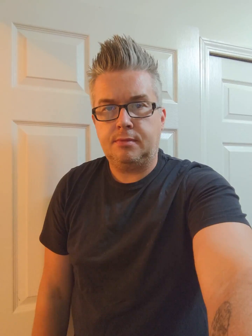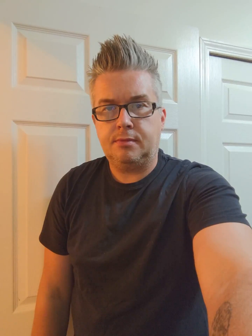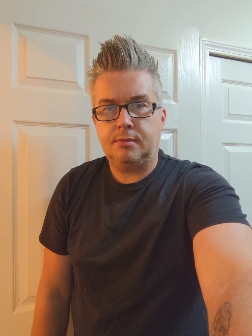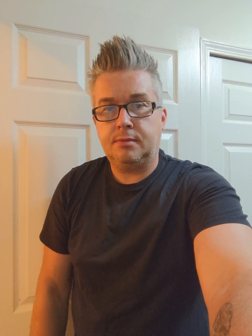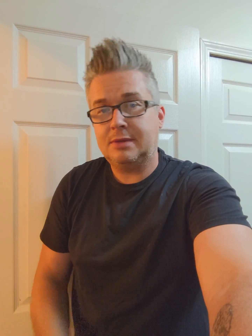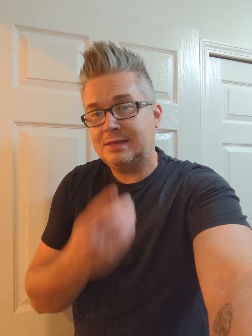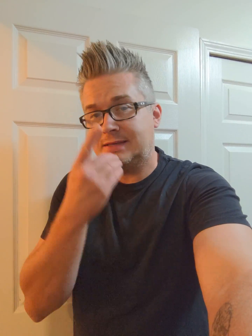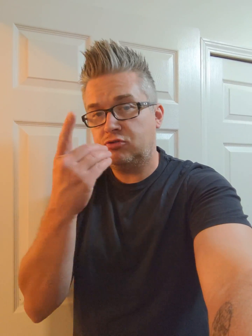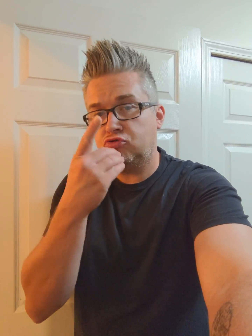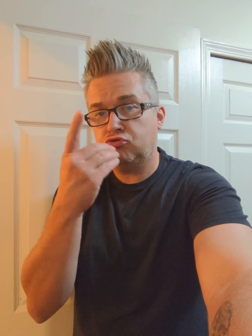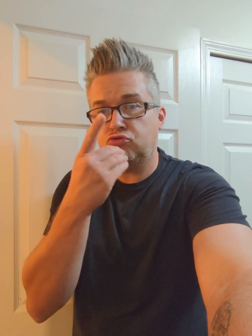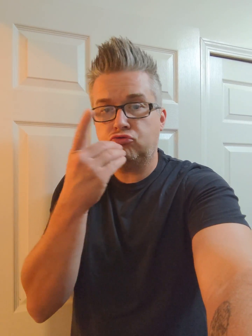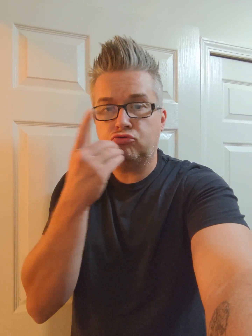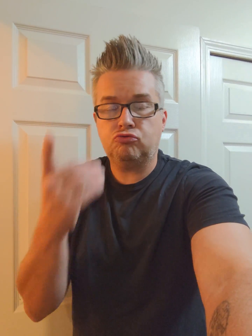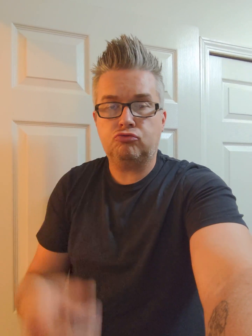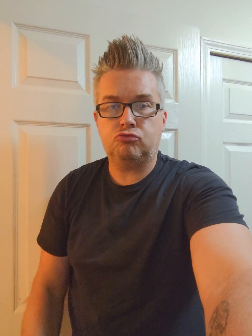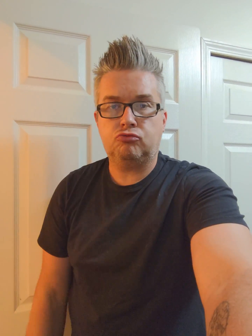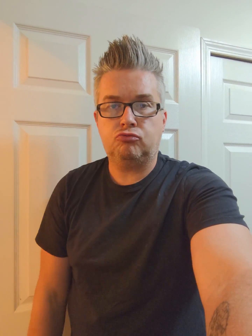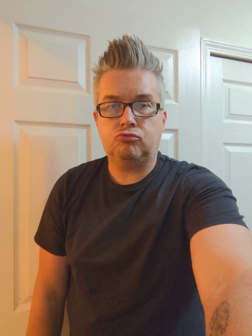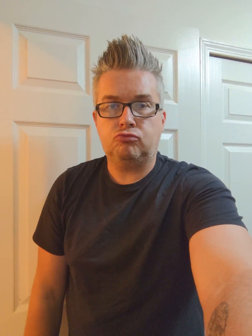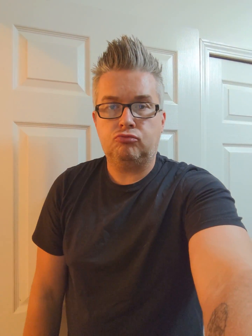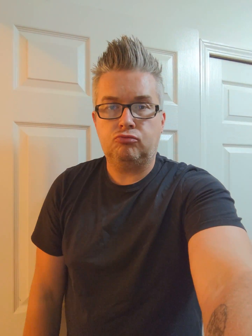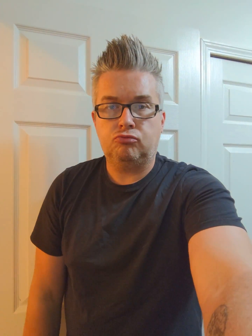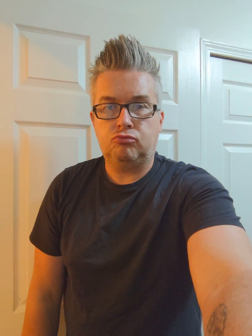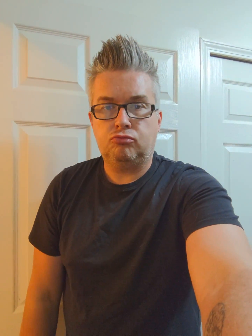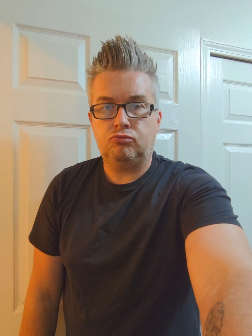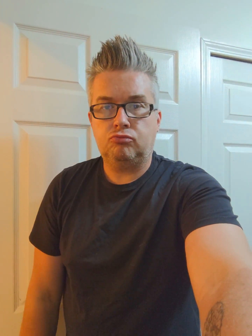dinner